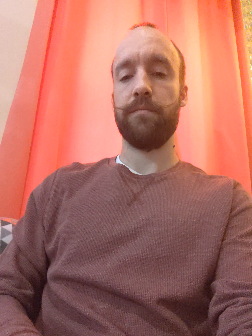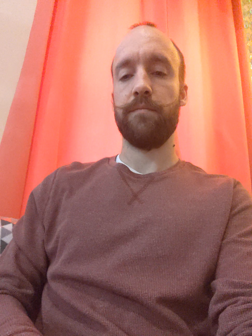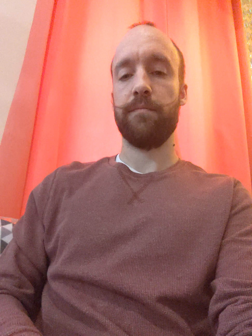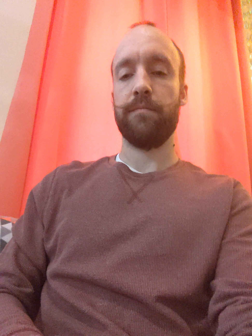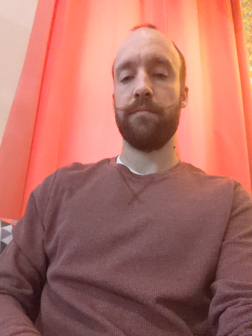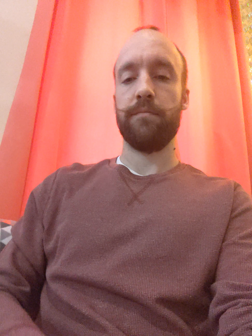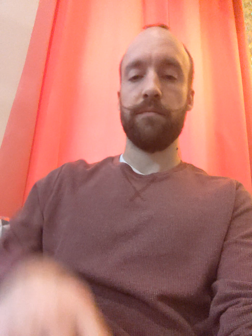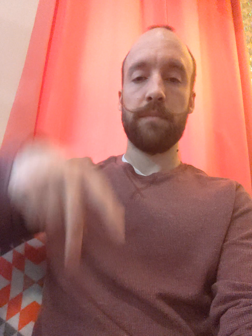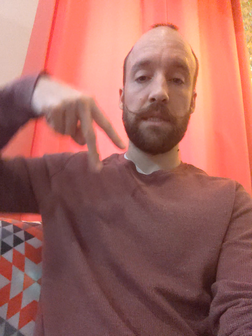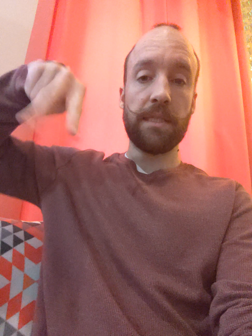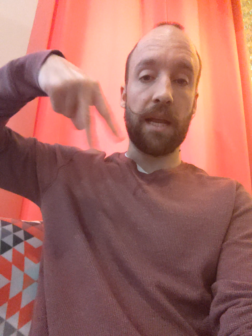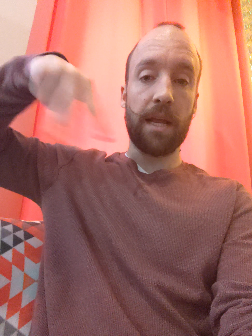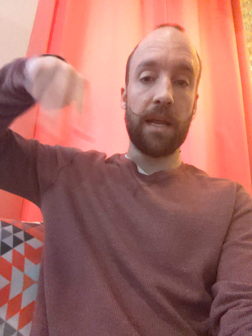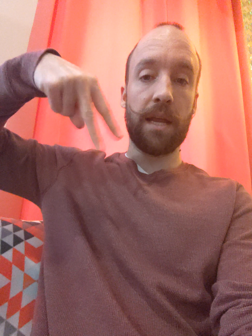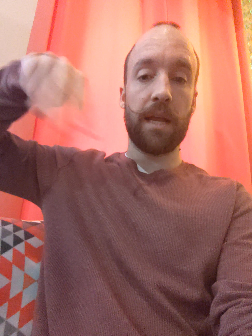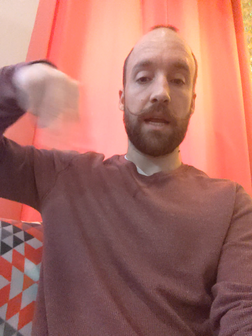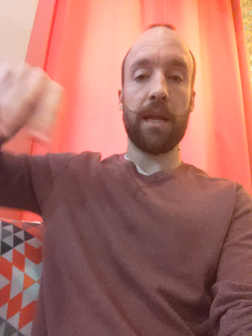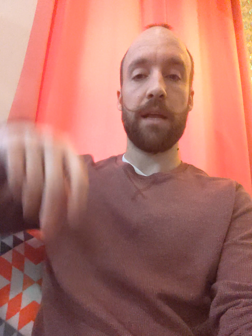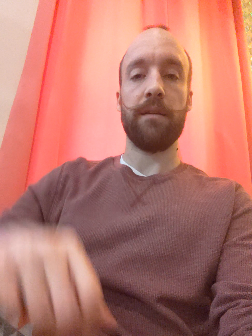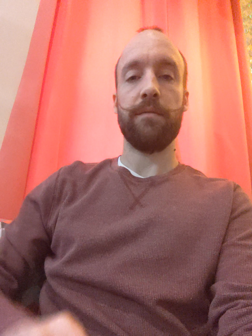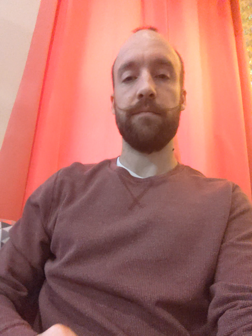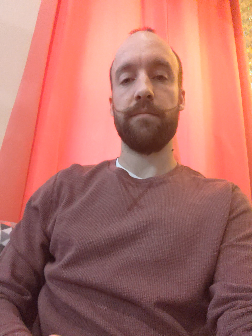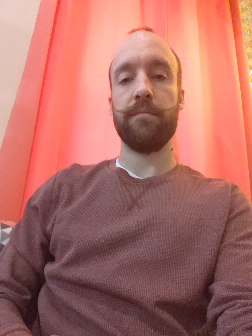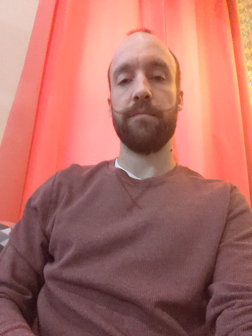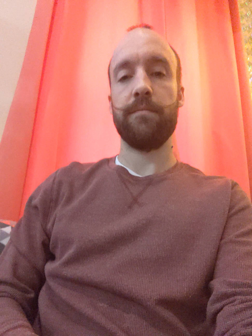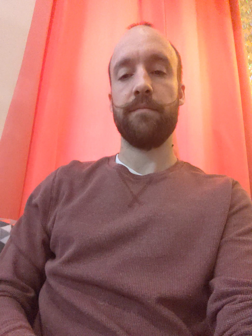dance